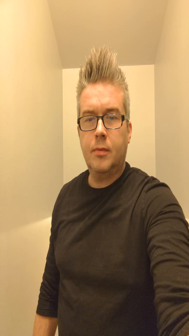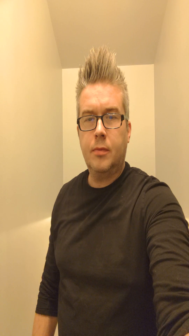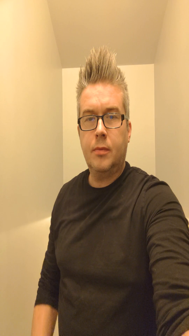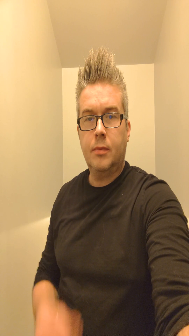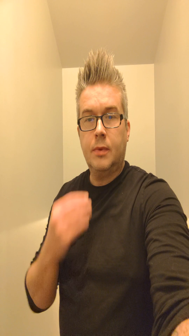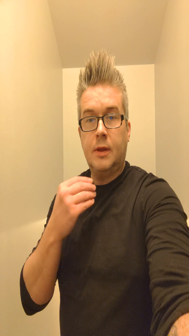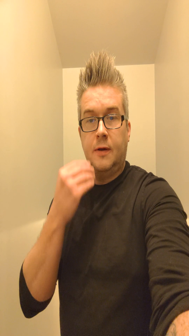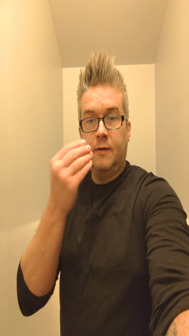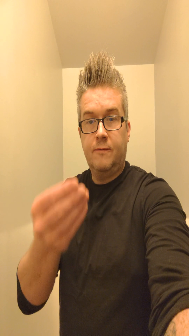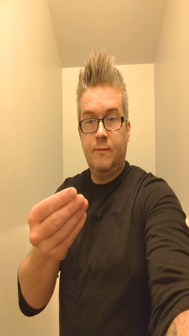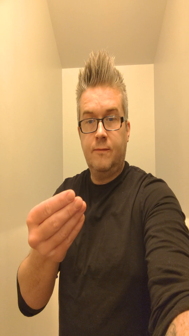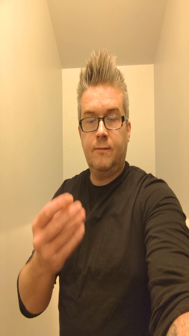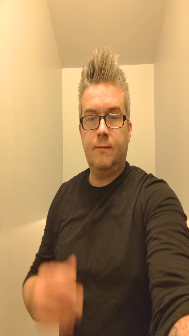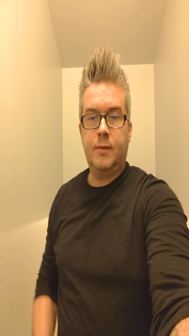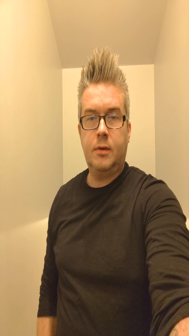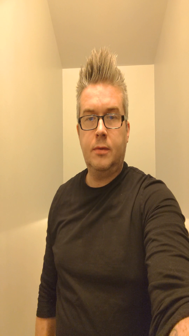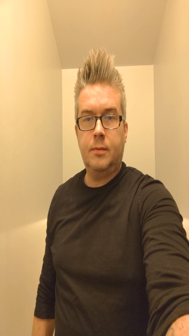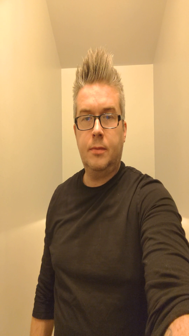give